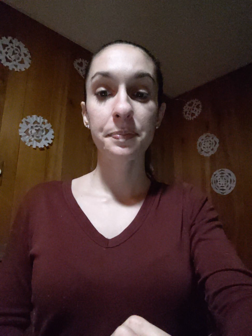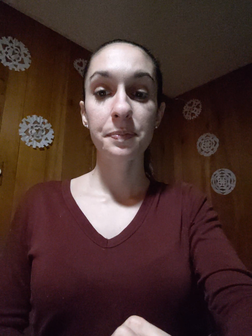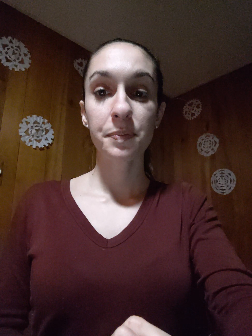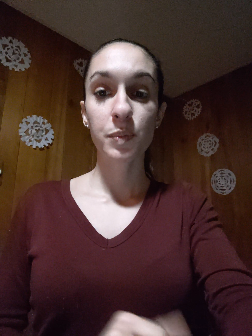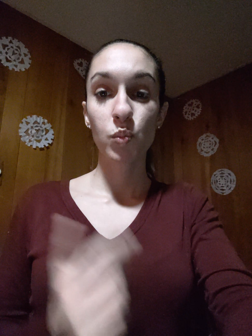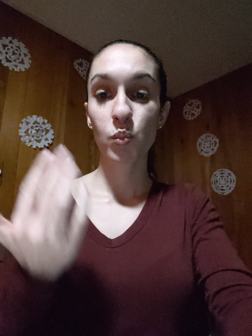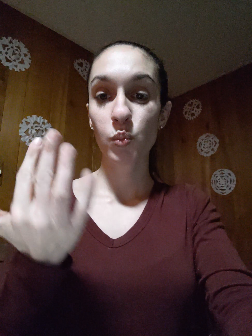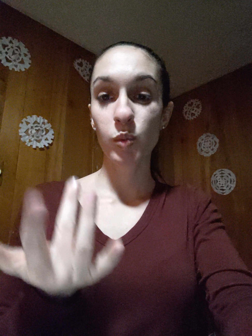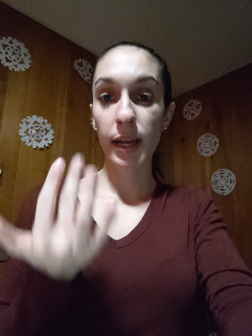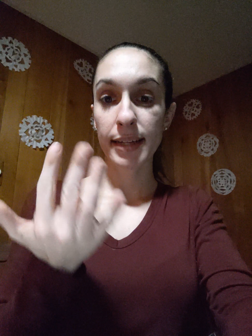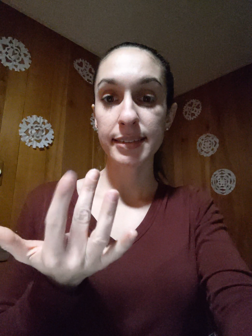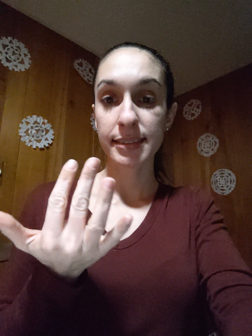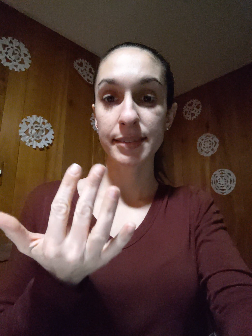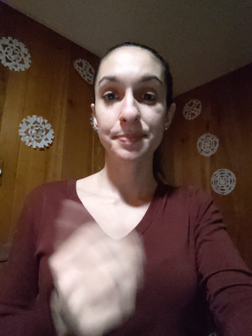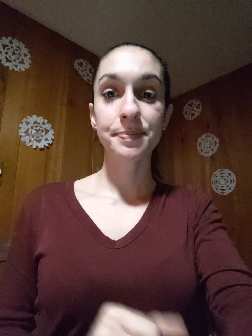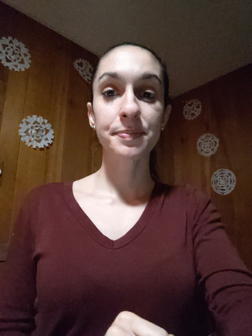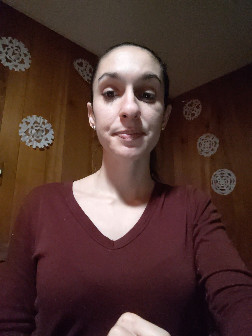wait